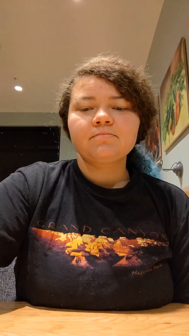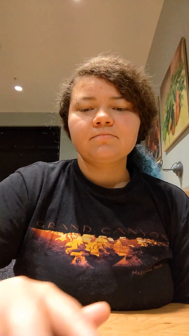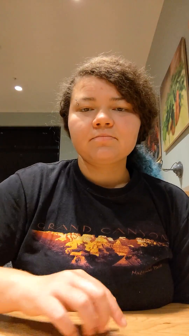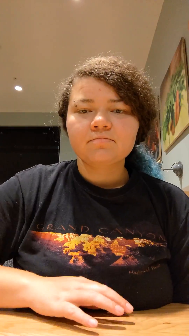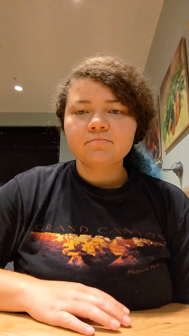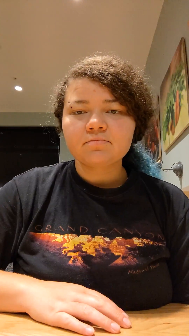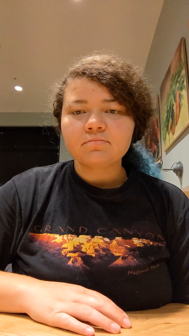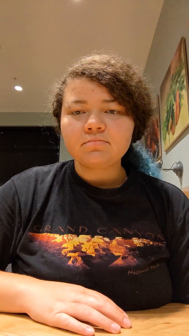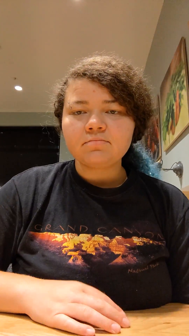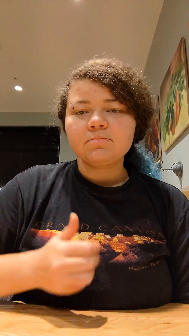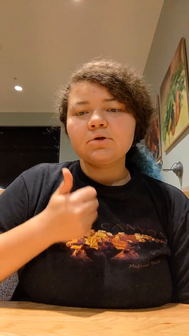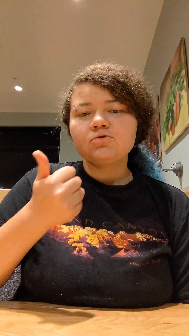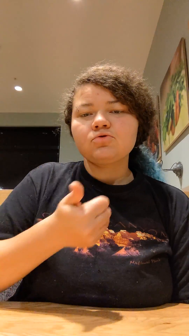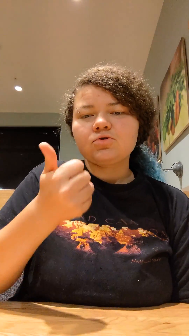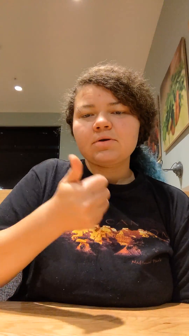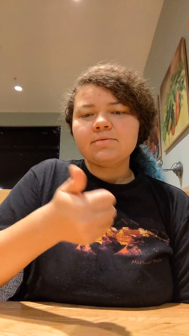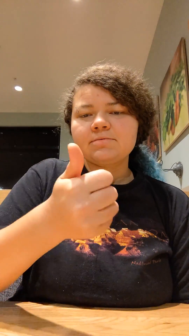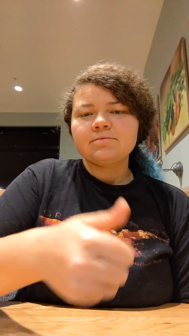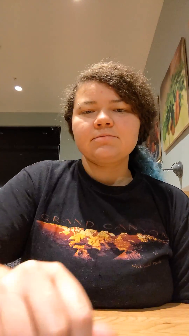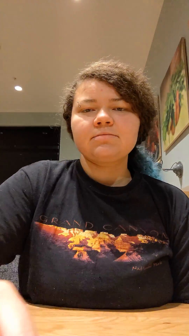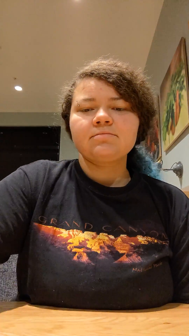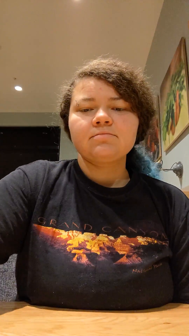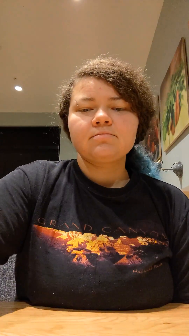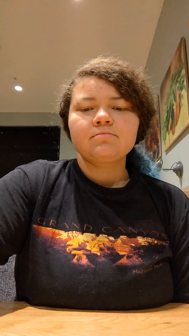chase